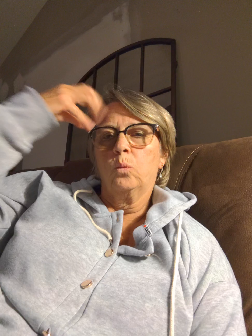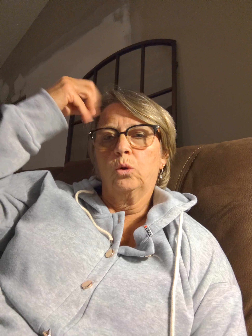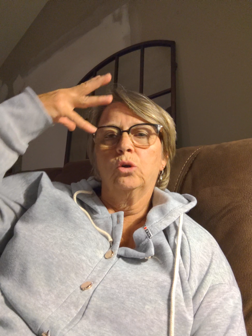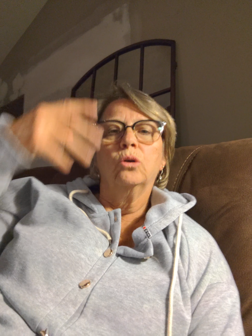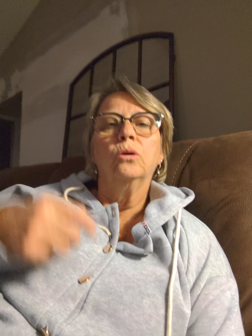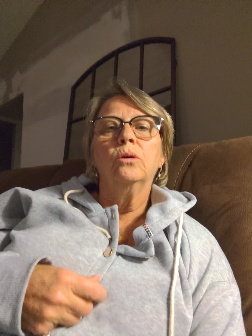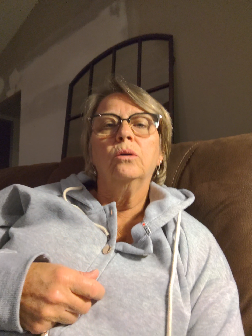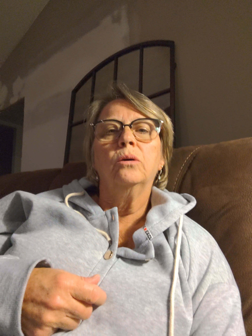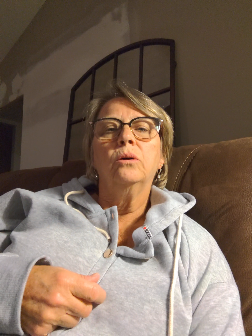shower